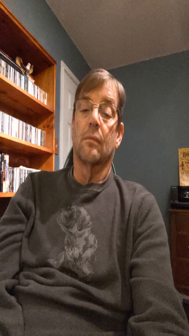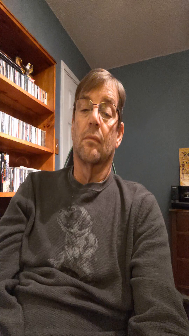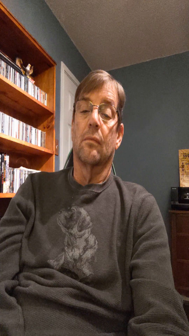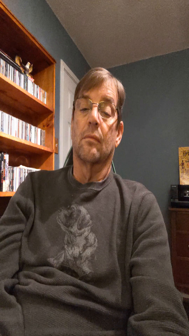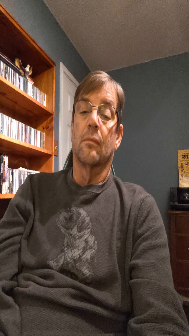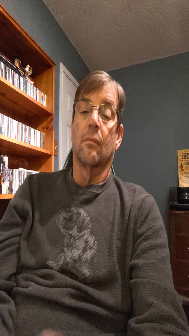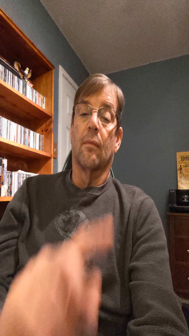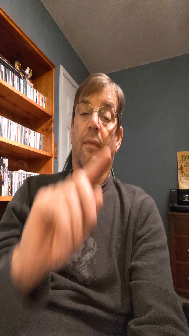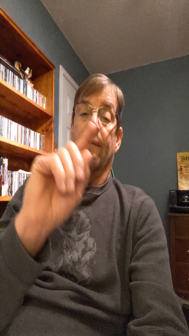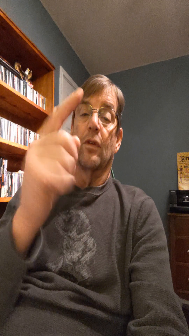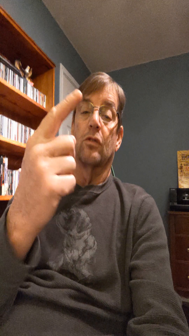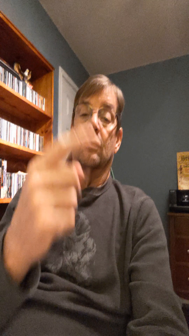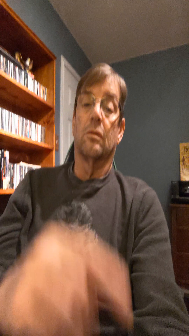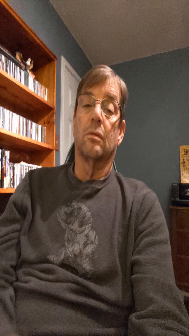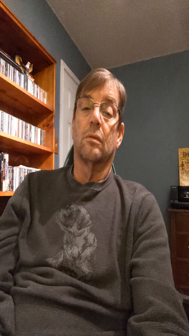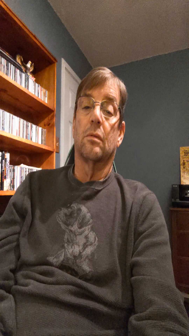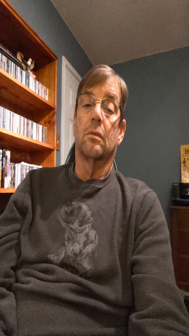first